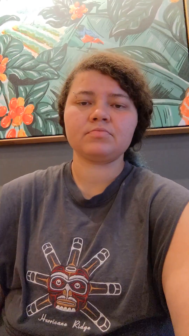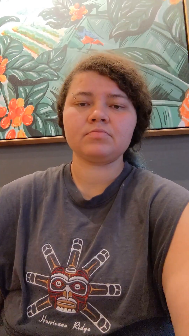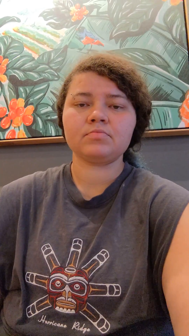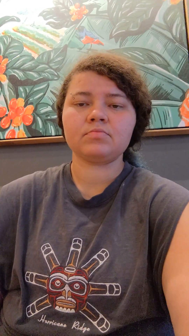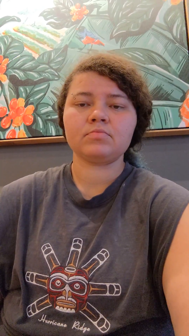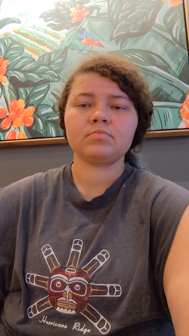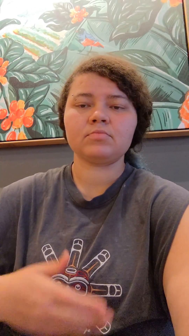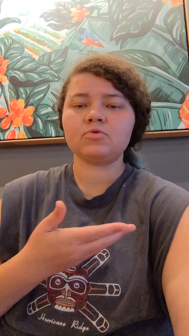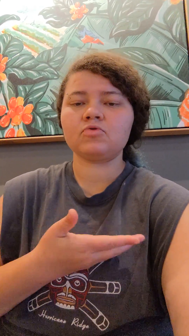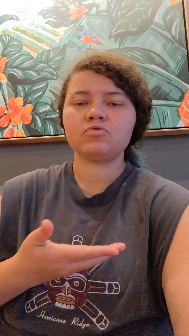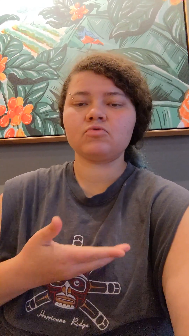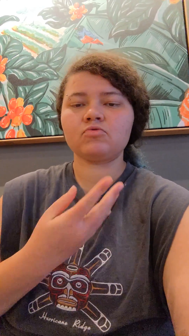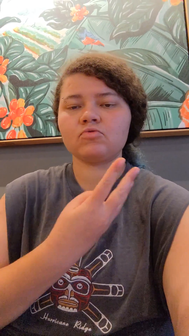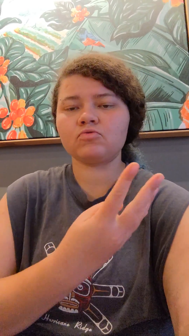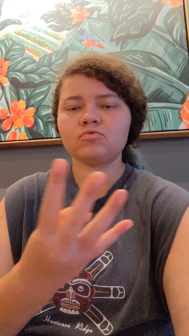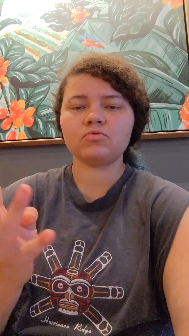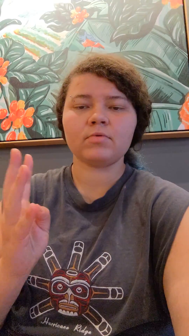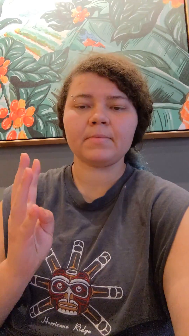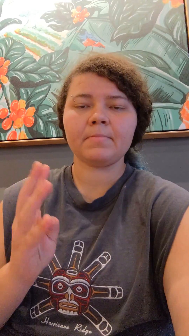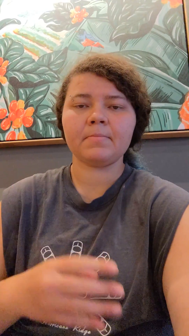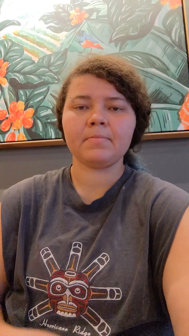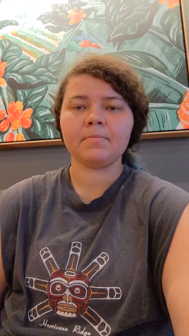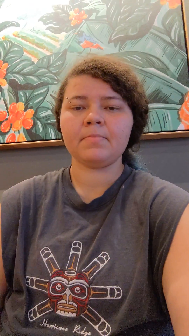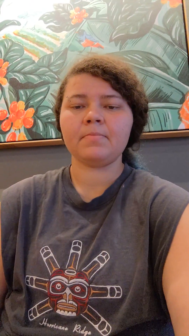crib